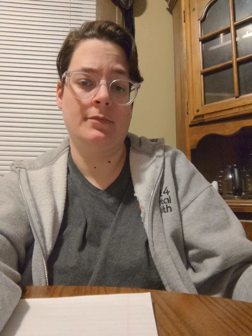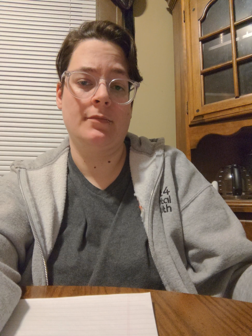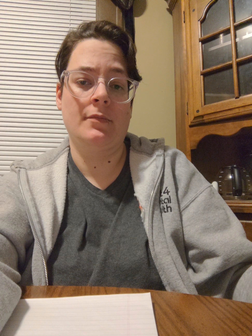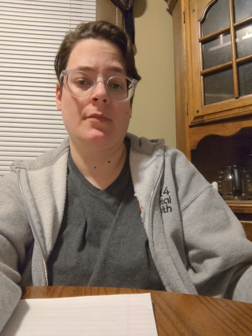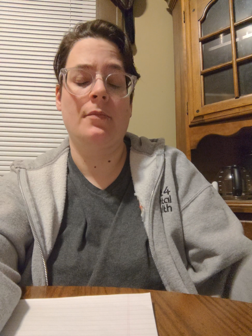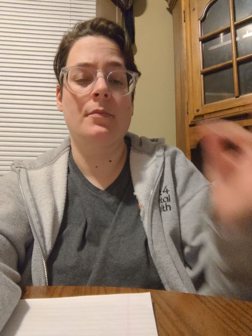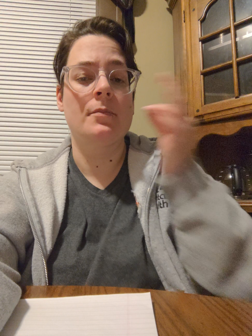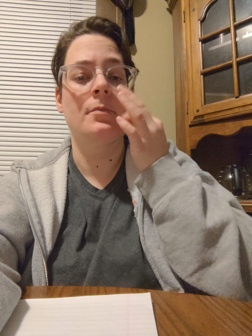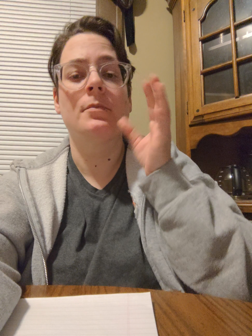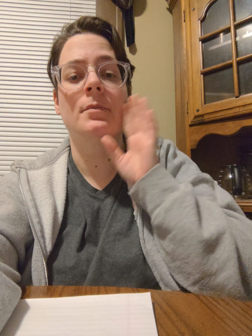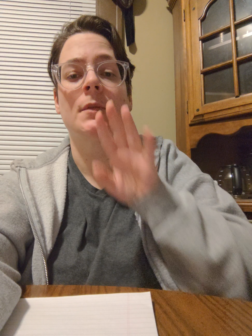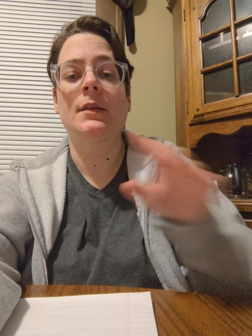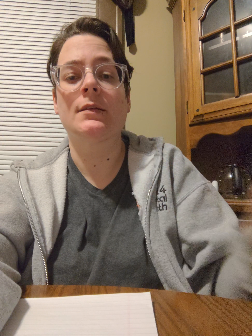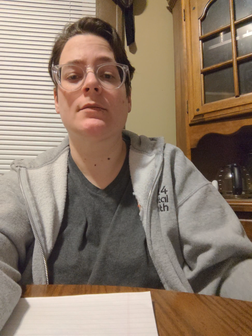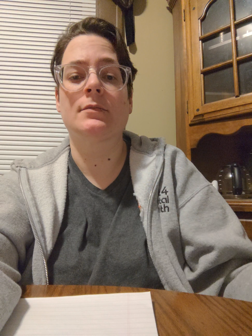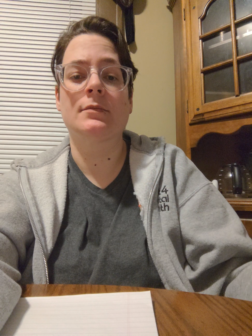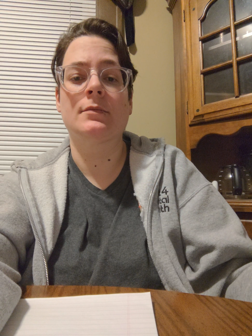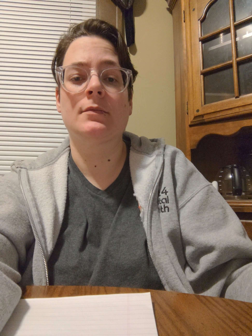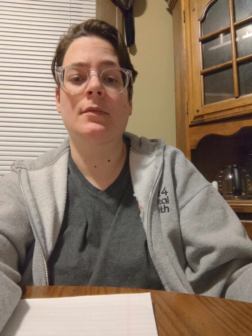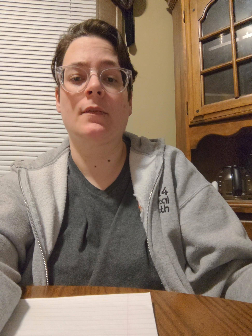bee